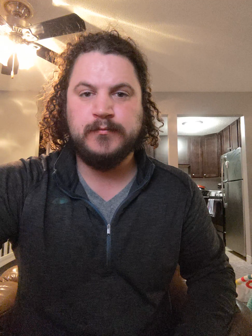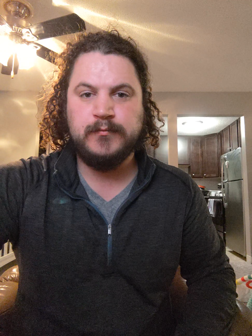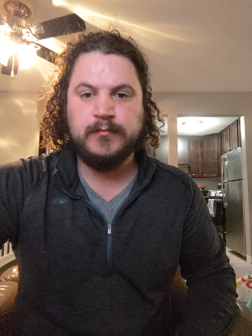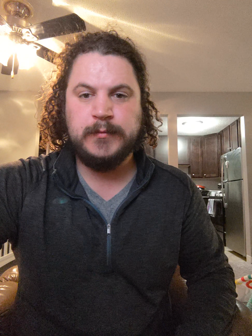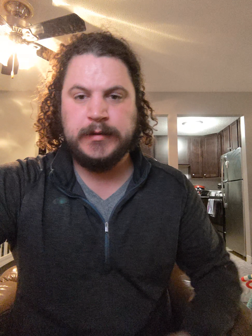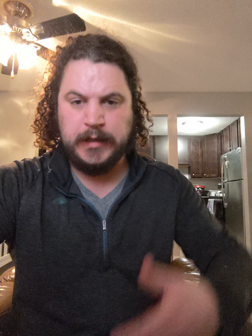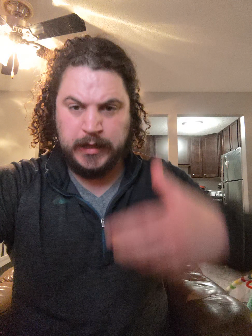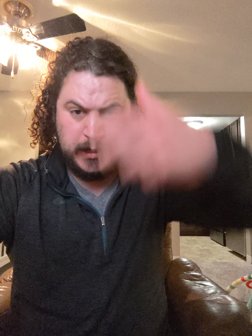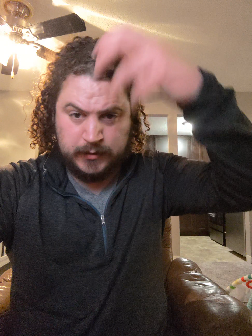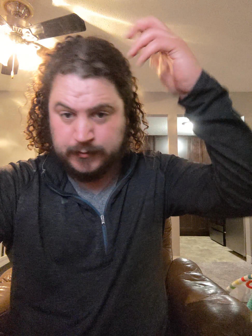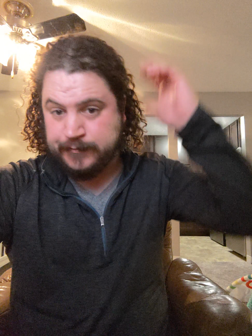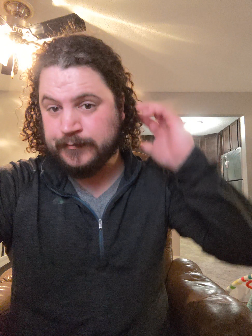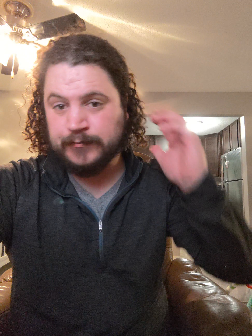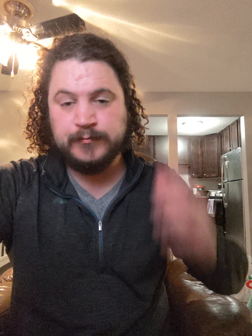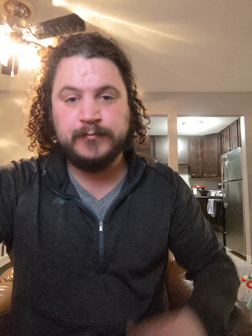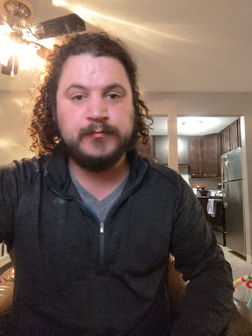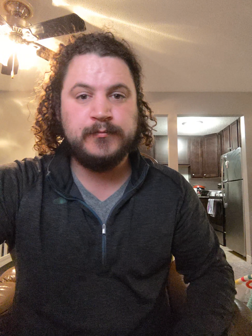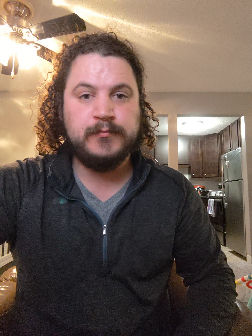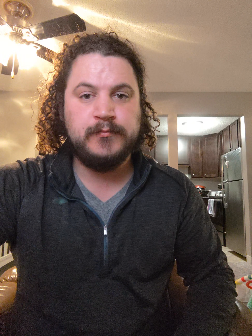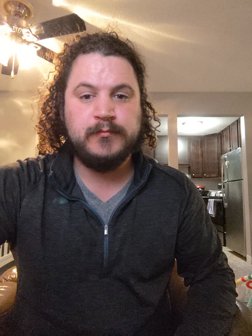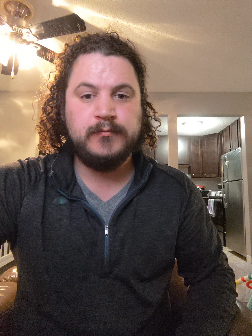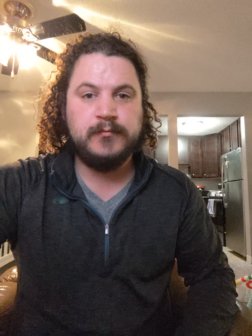lion